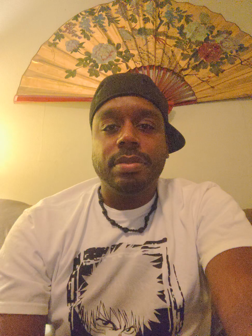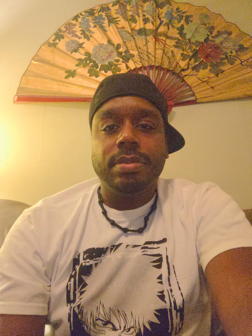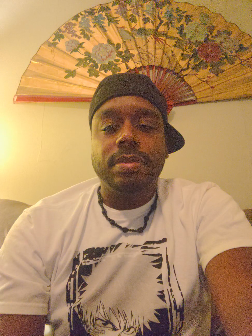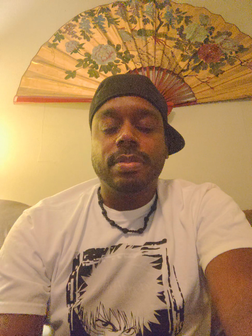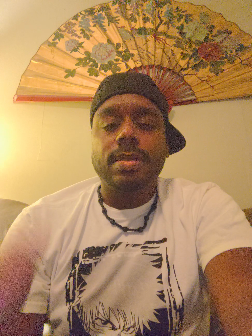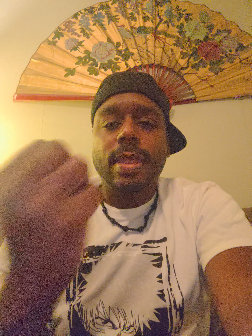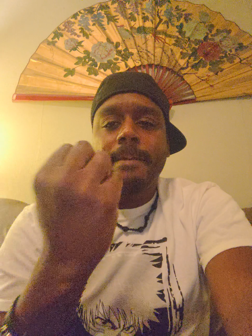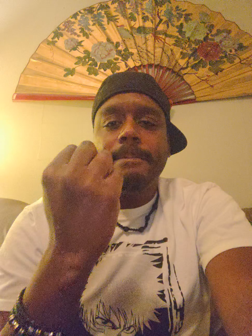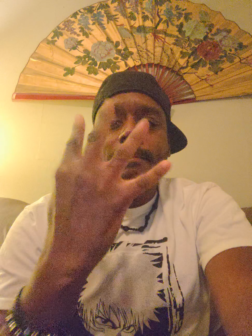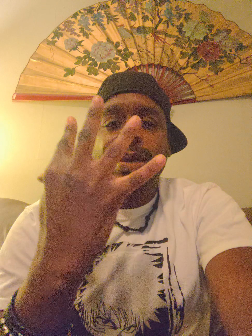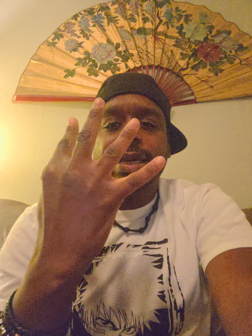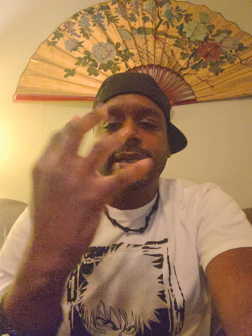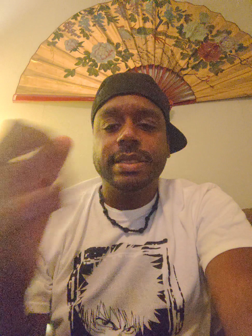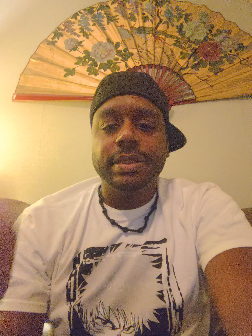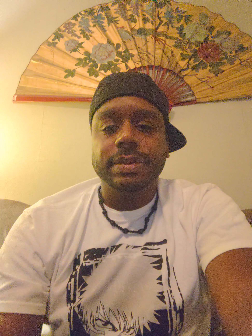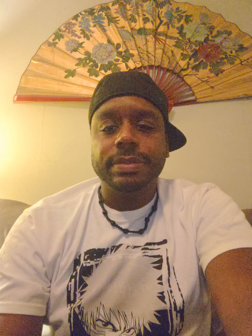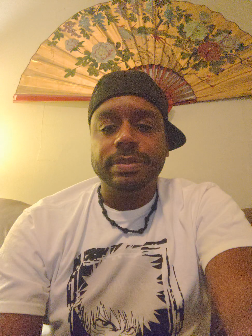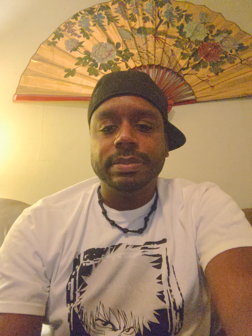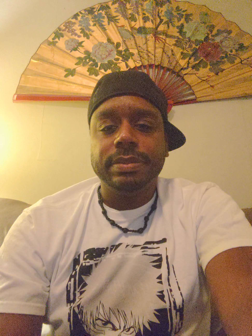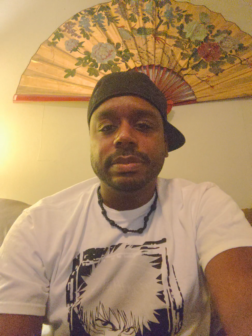many